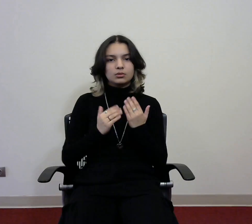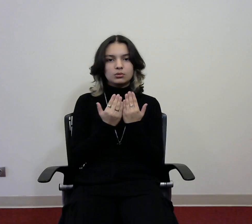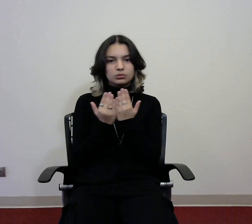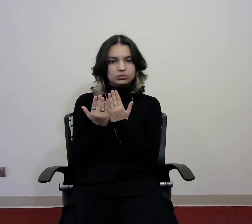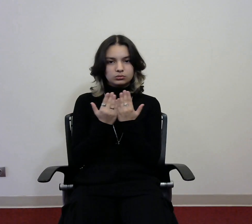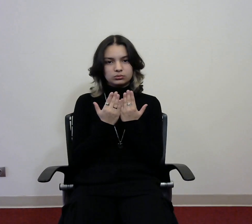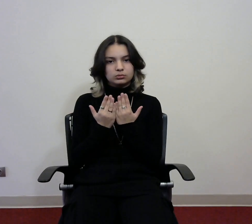oxumaq